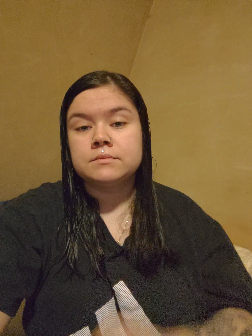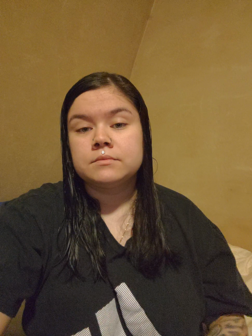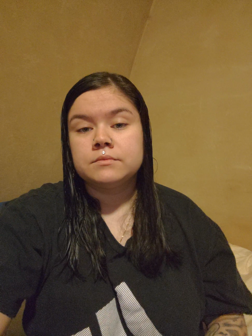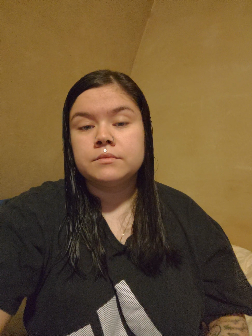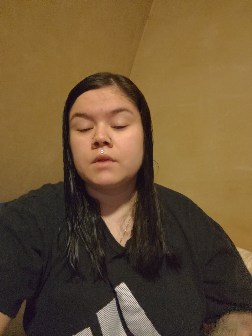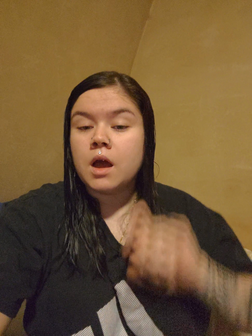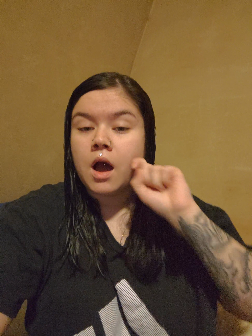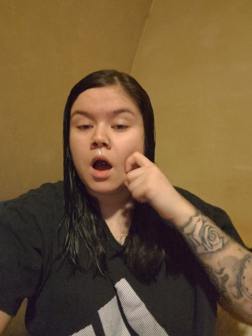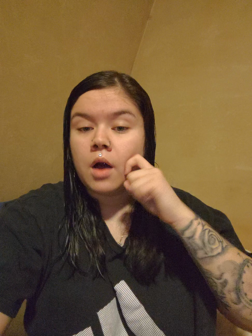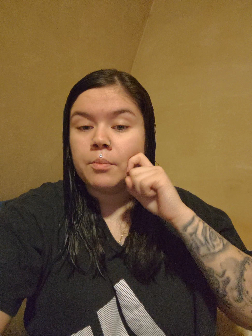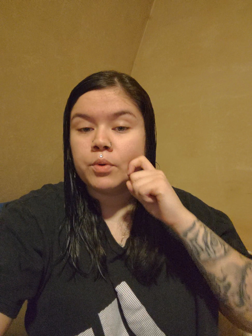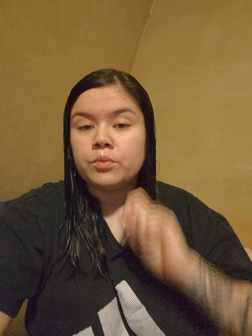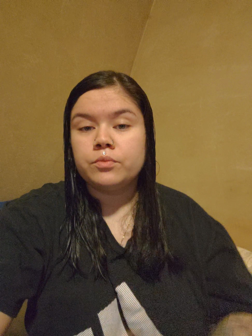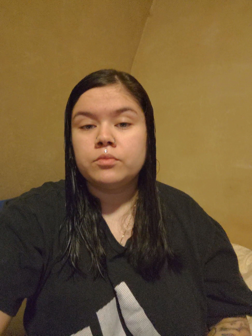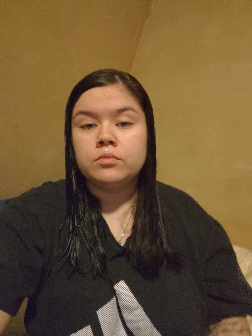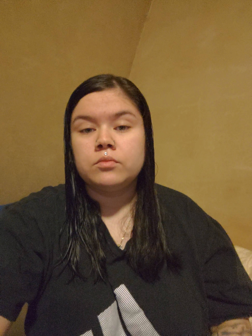apple